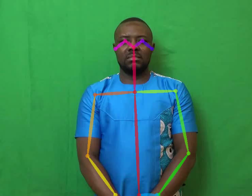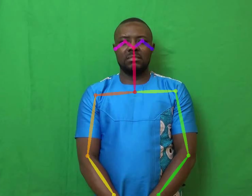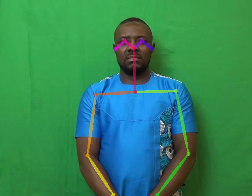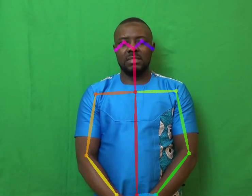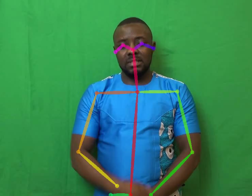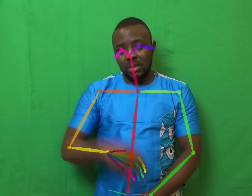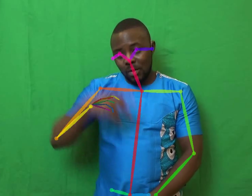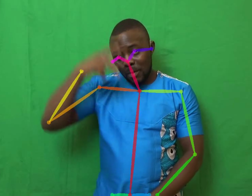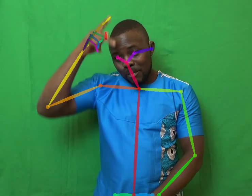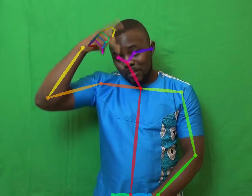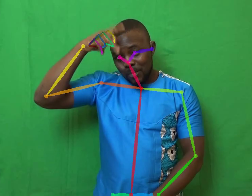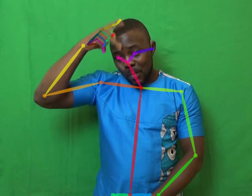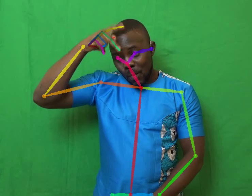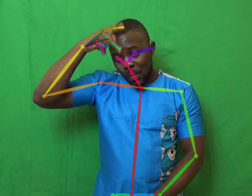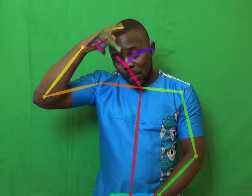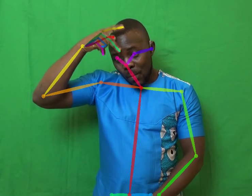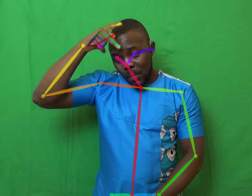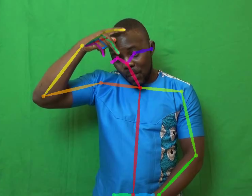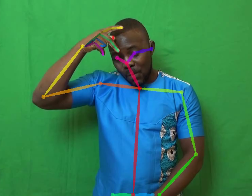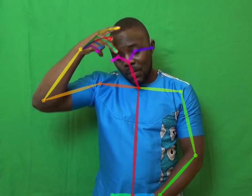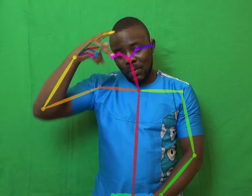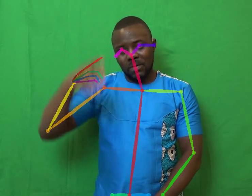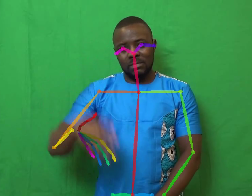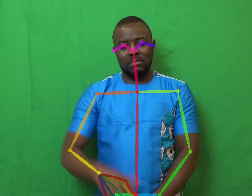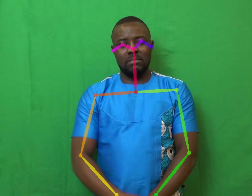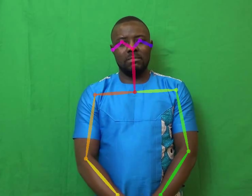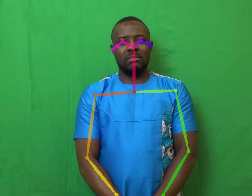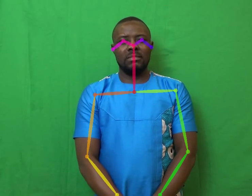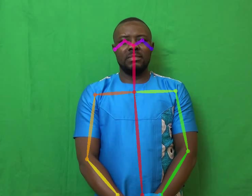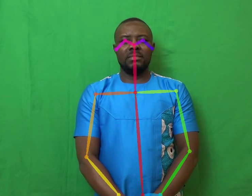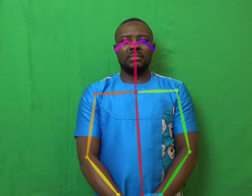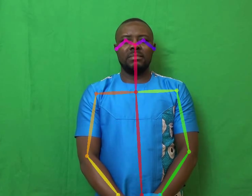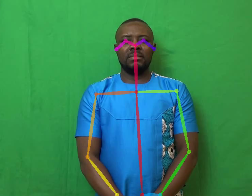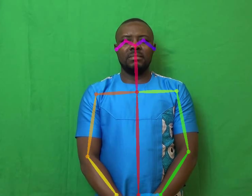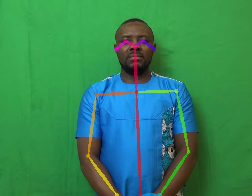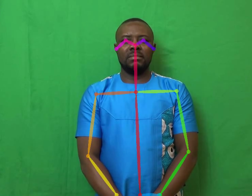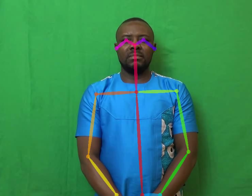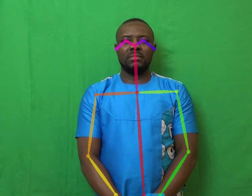Proverbs